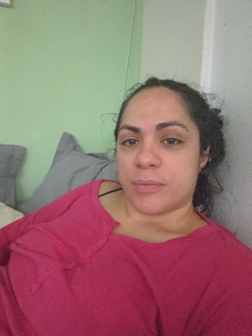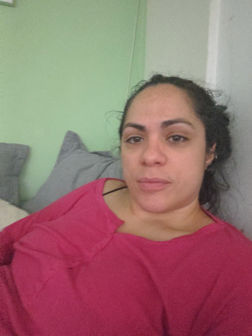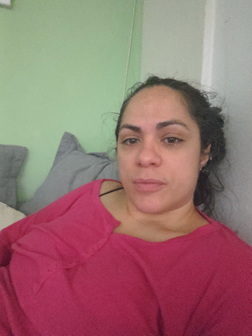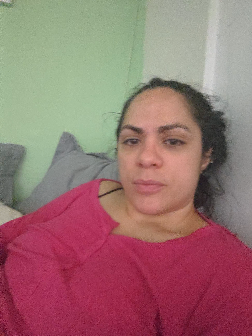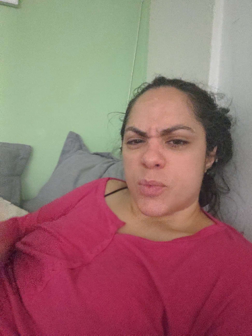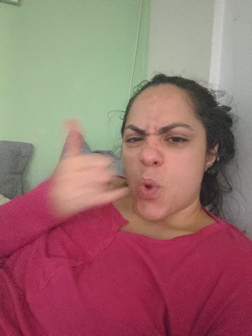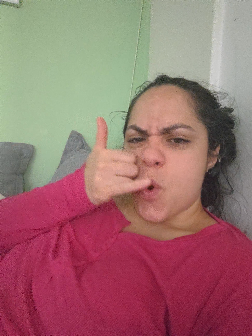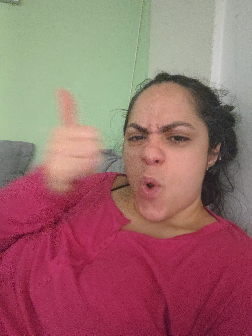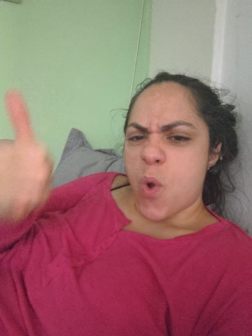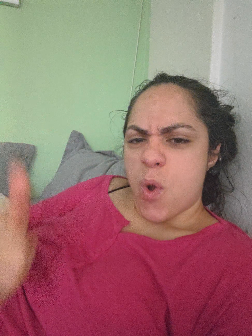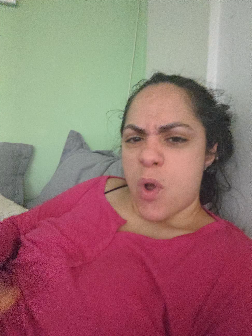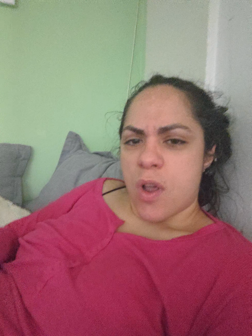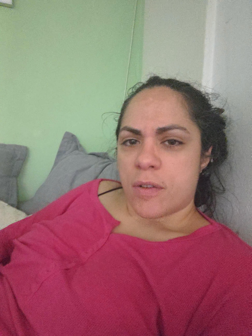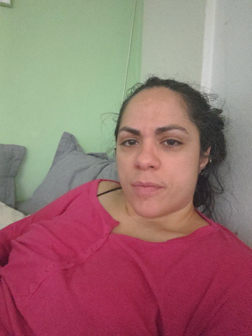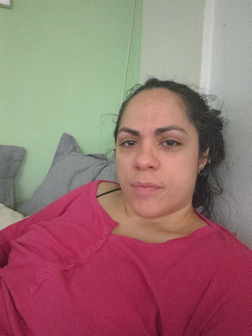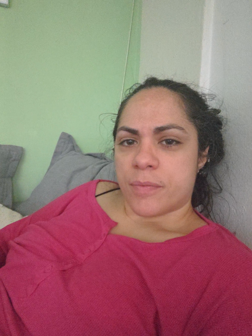call on the phone